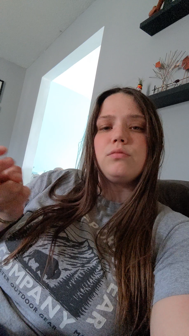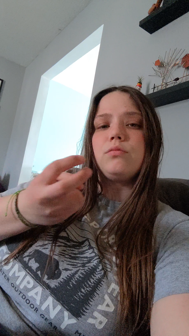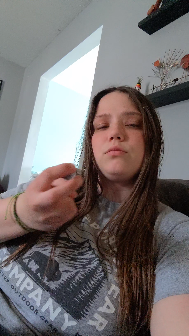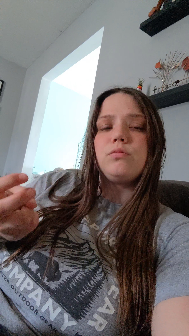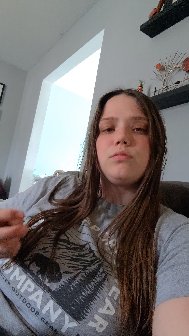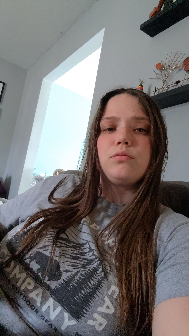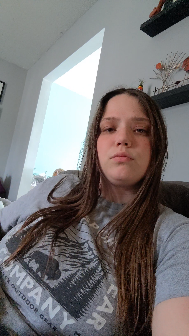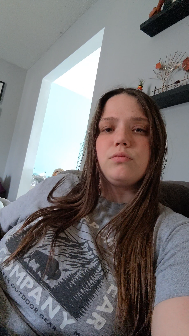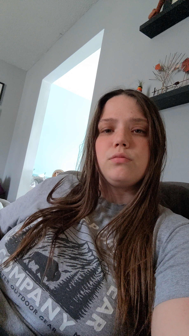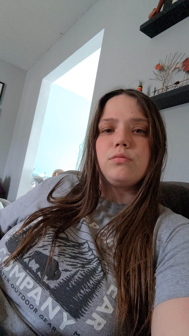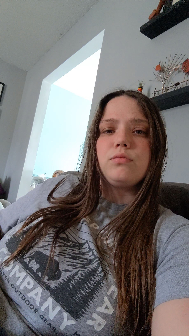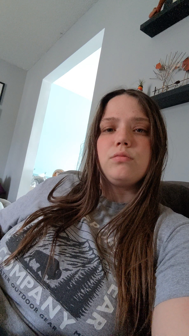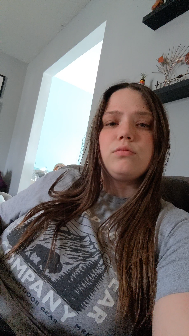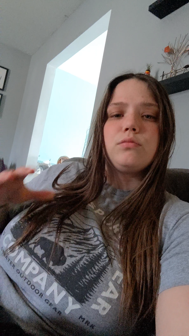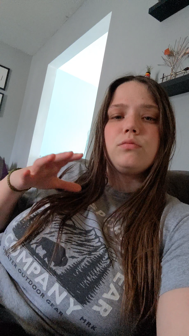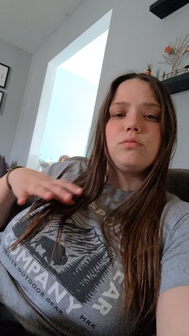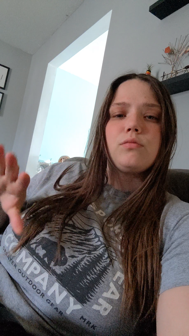dress